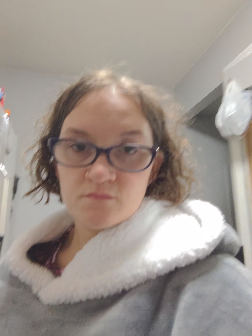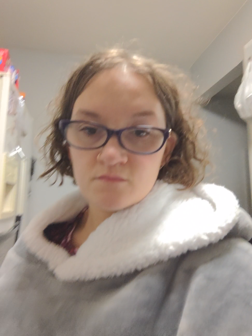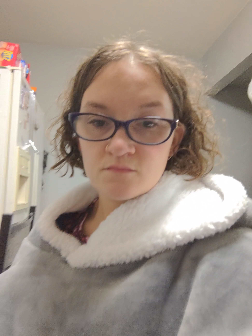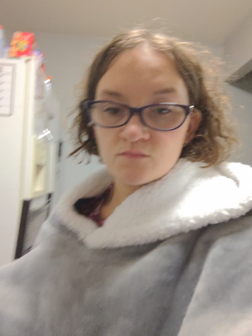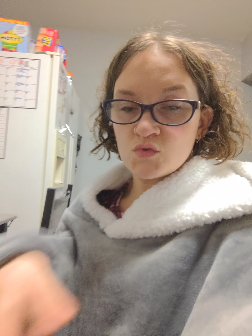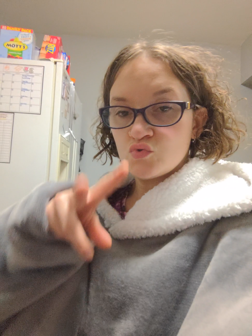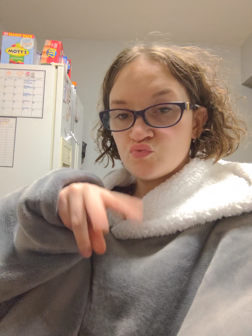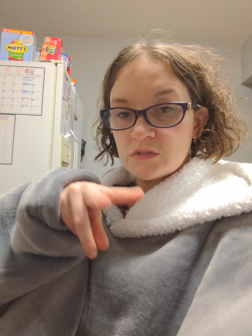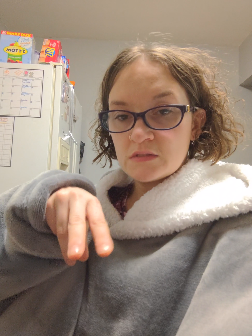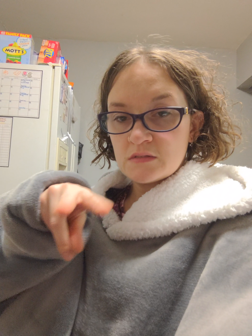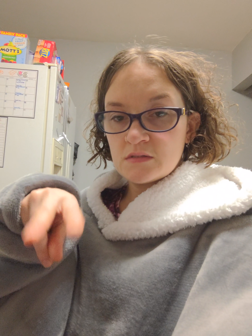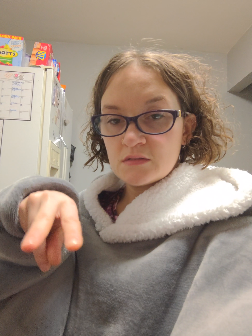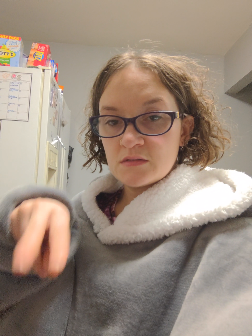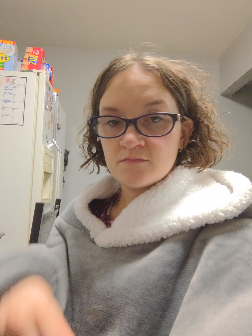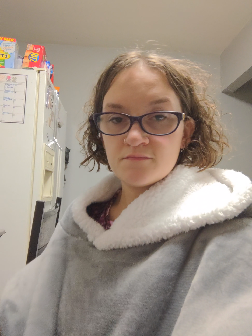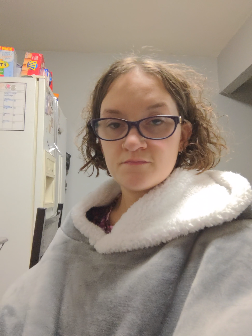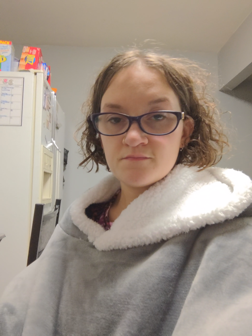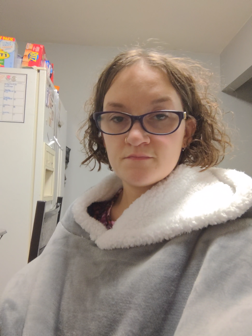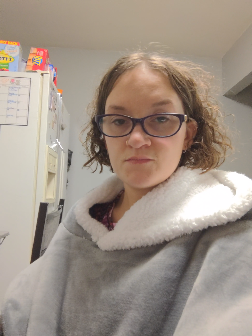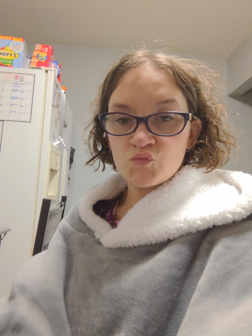read